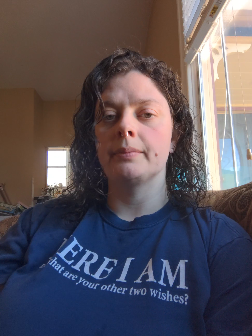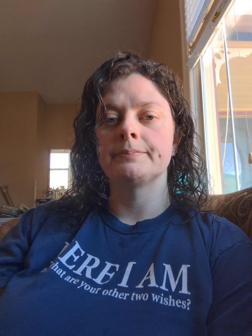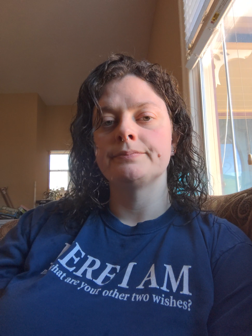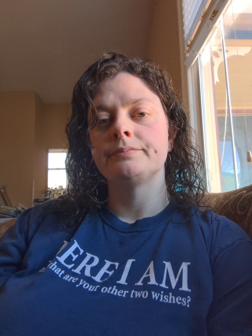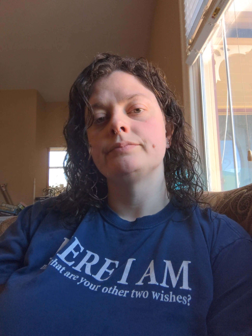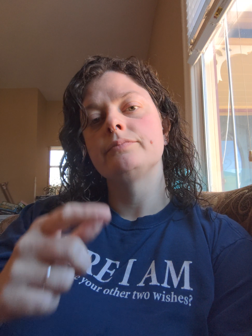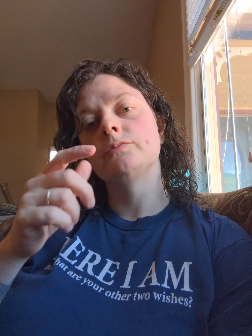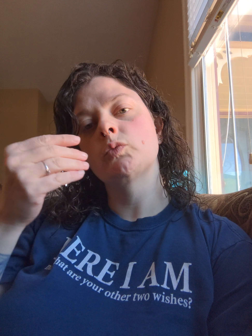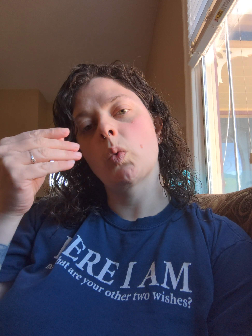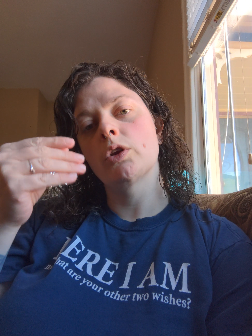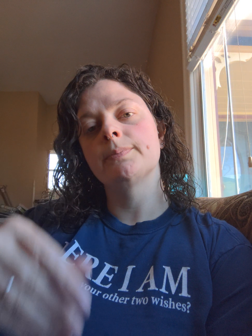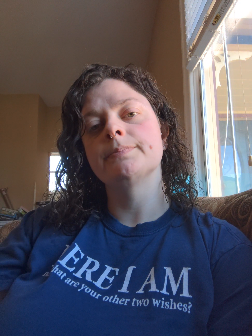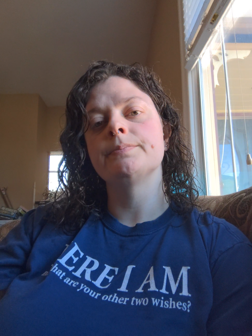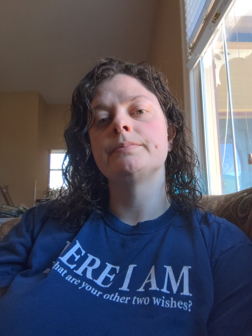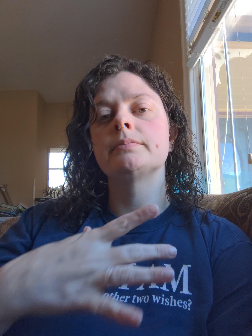store